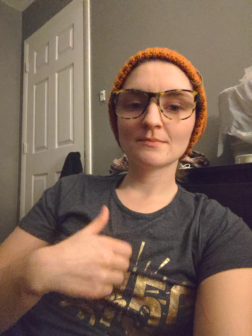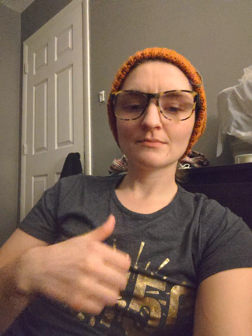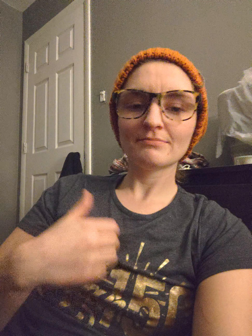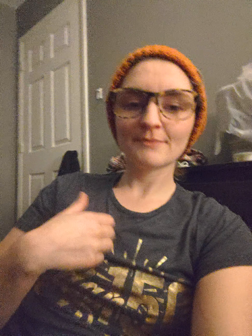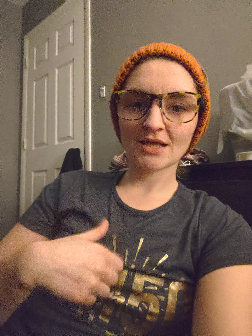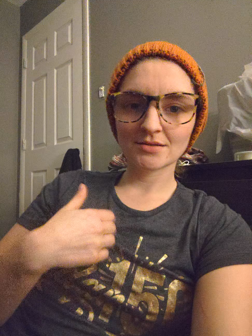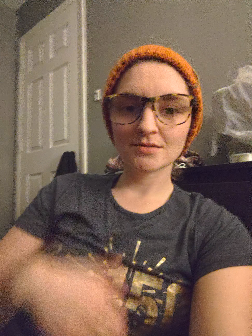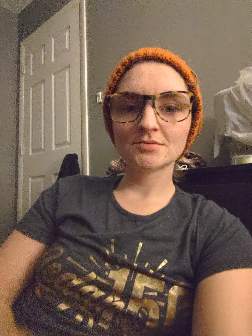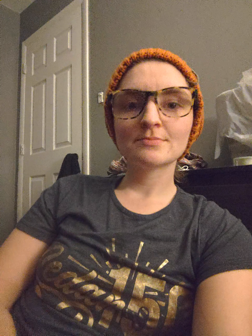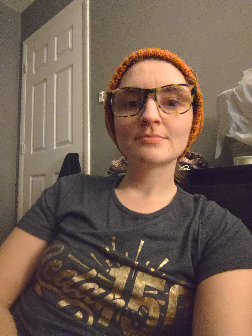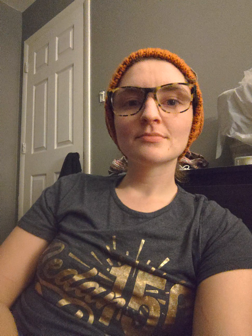bath